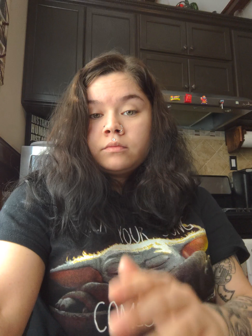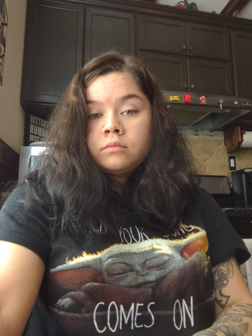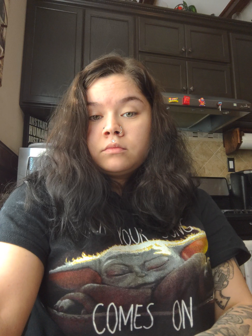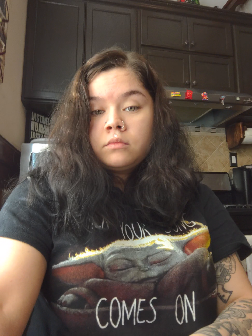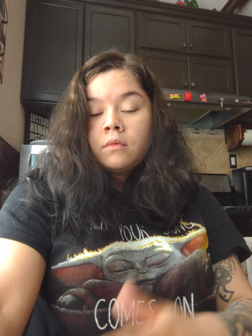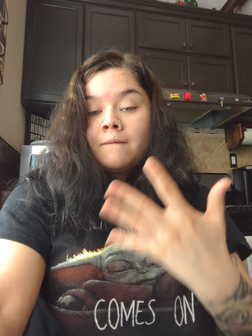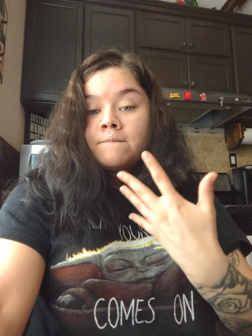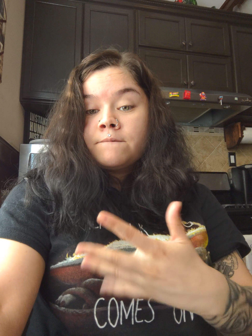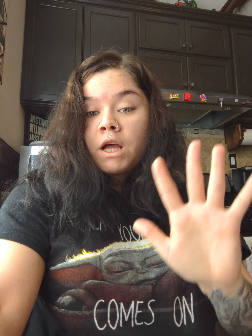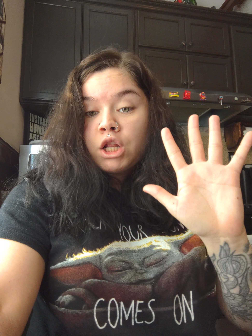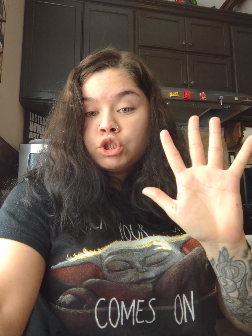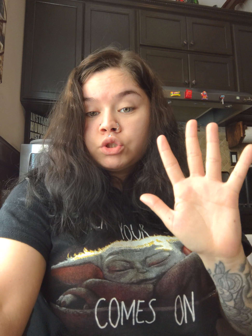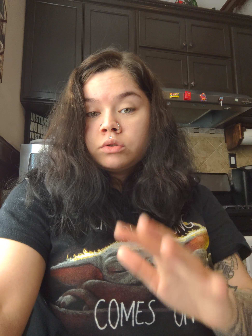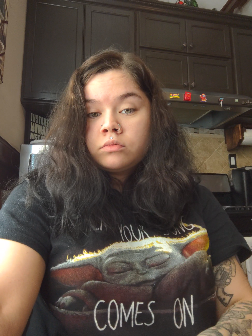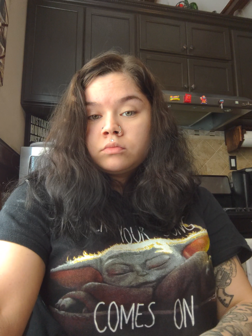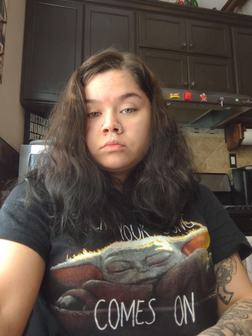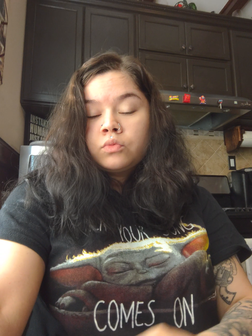finish